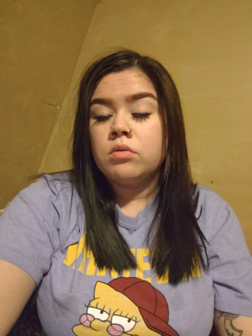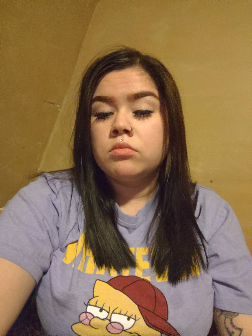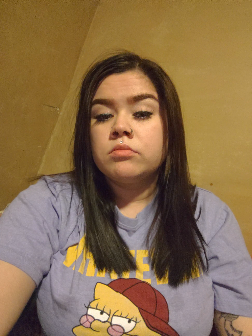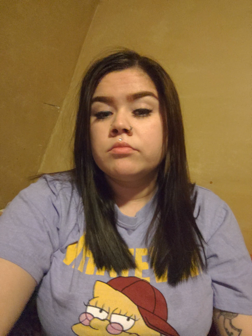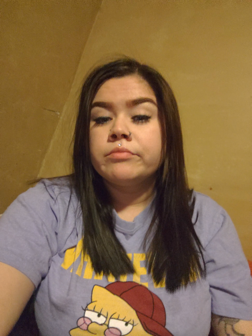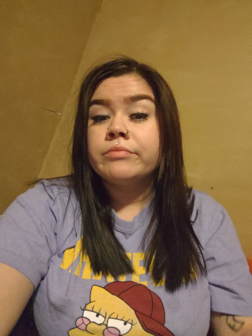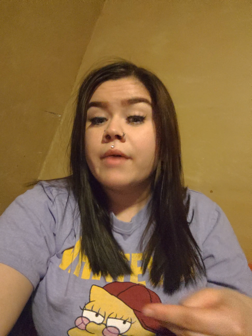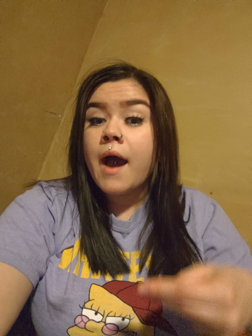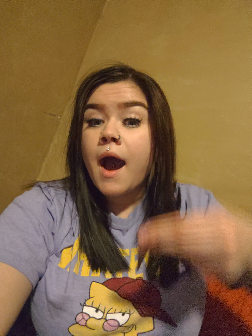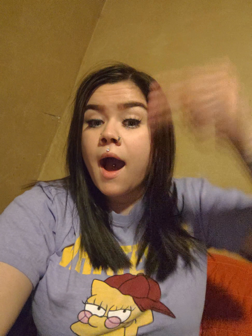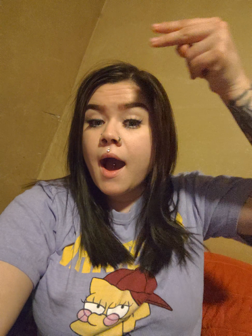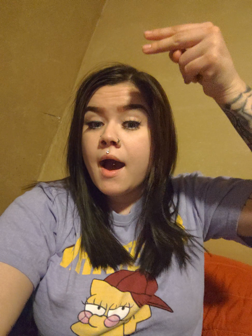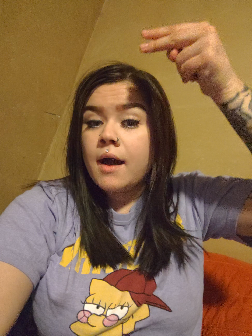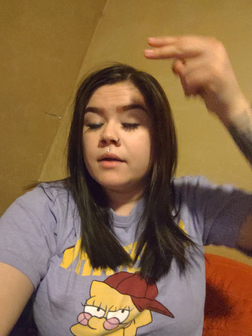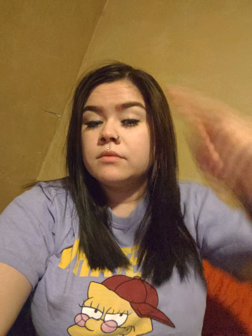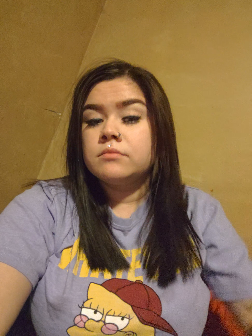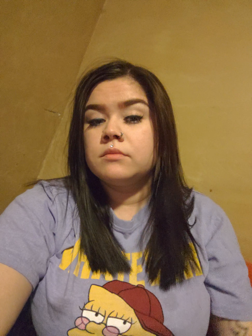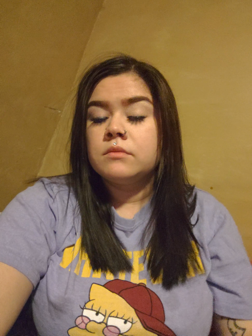high